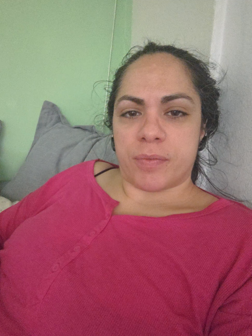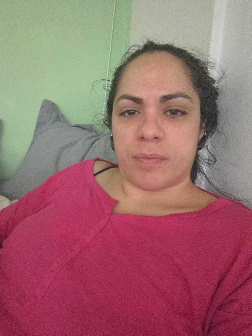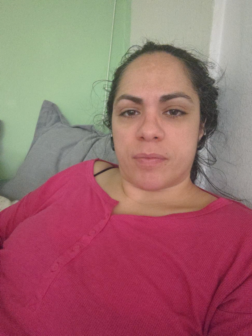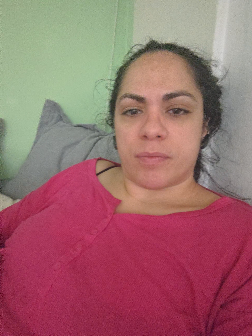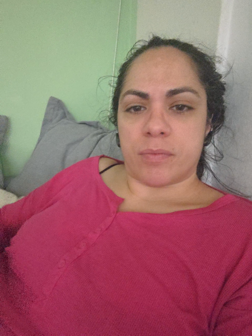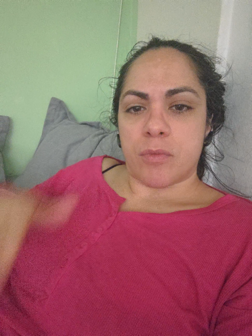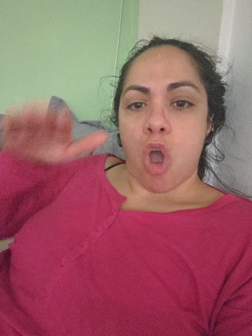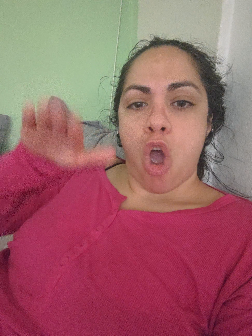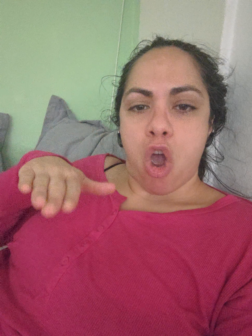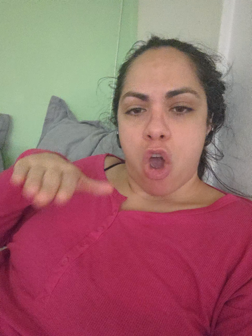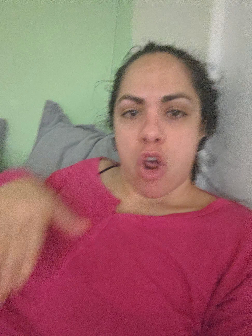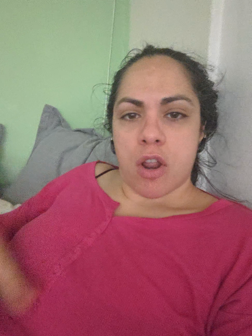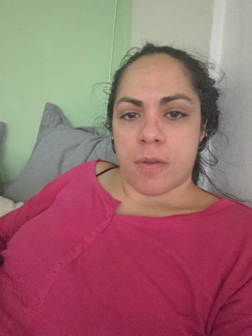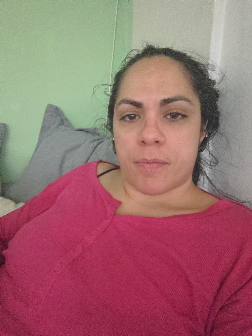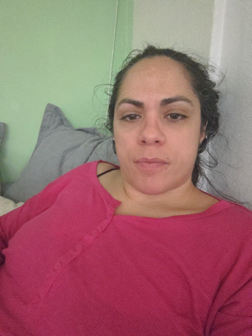on